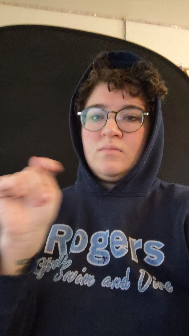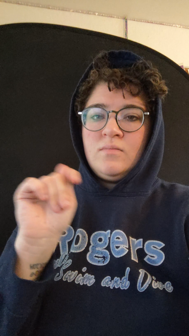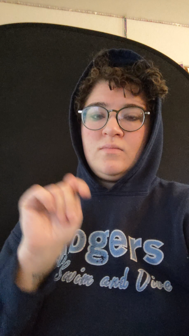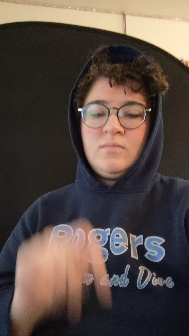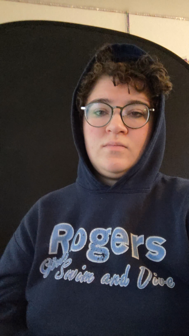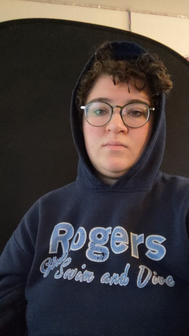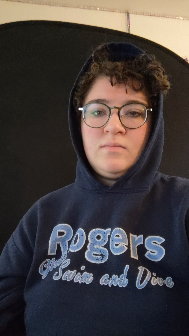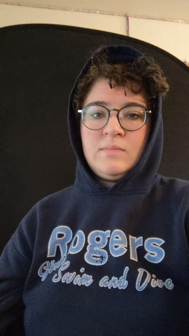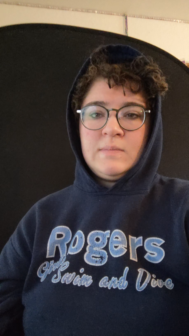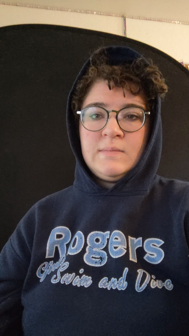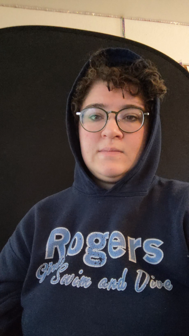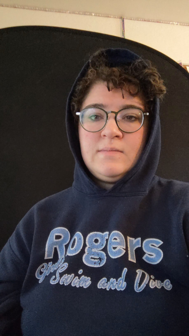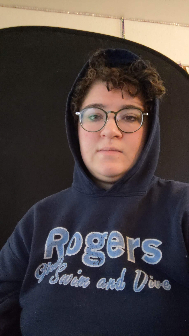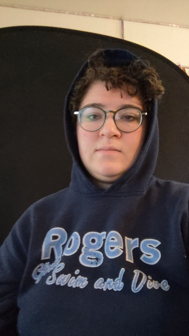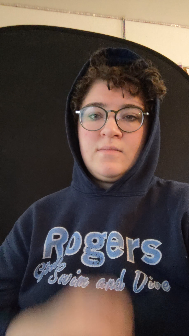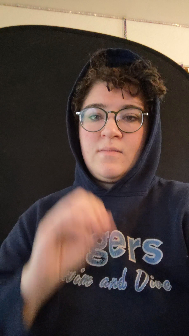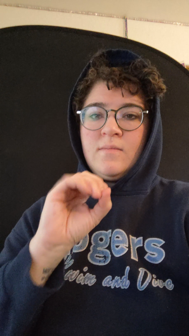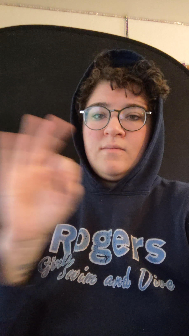off